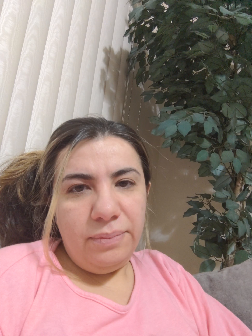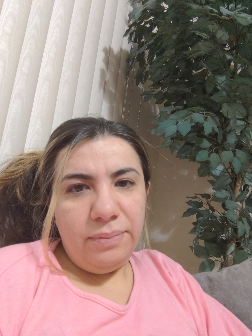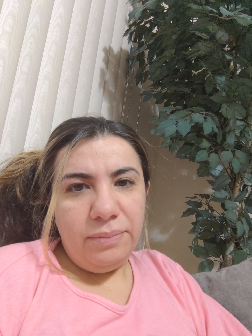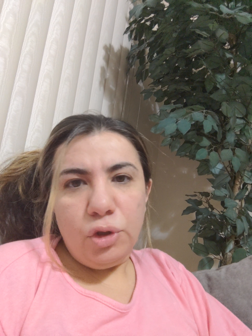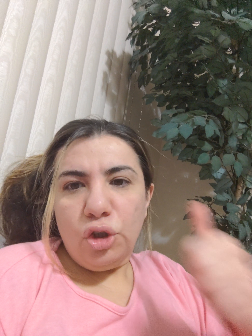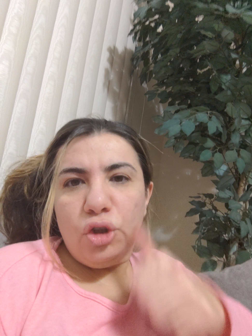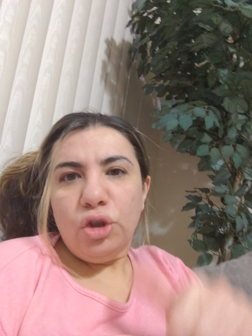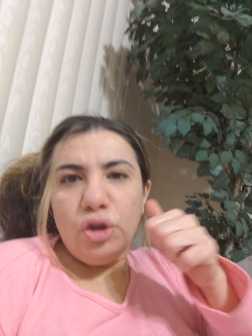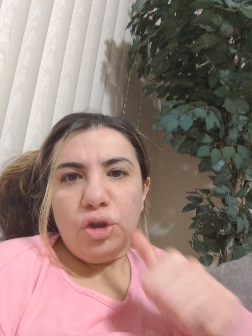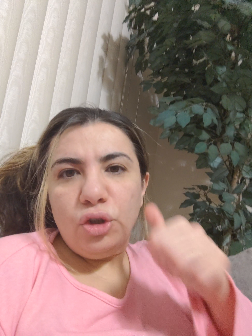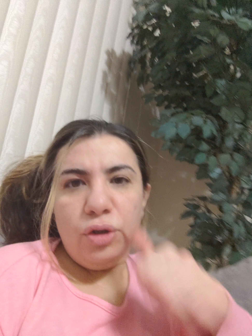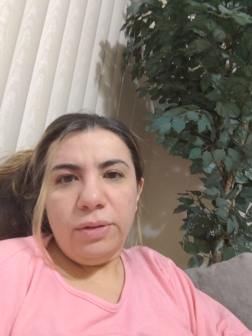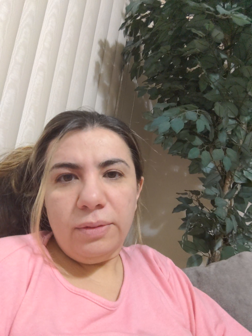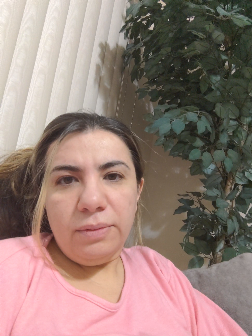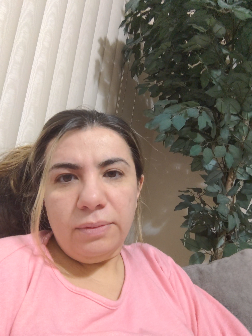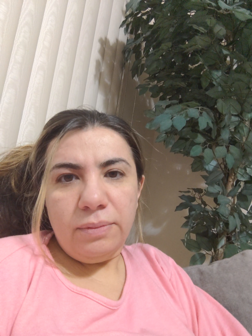girl